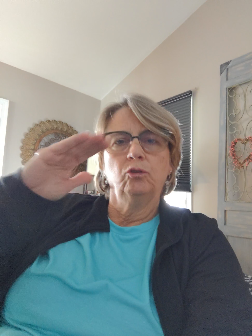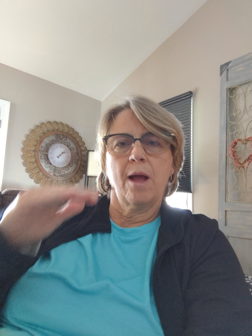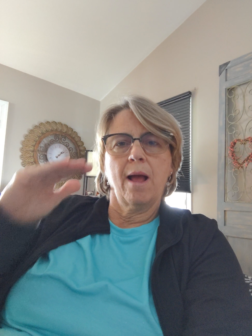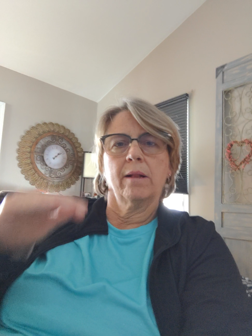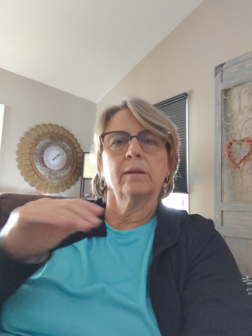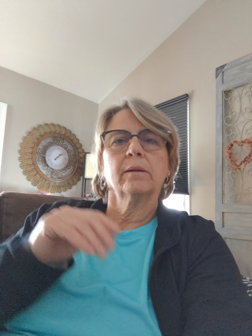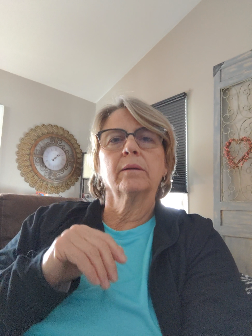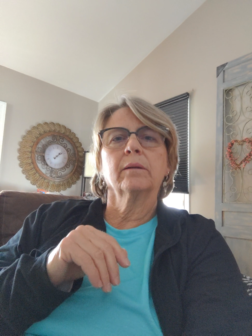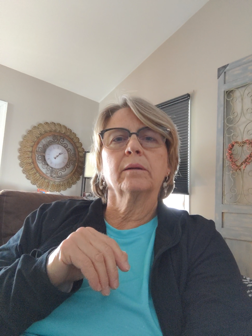child